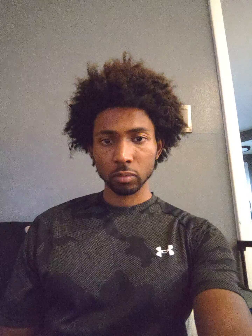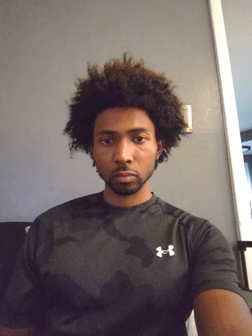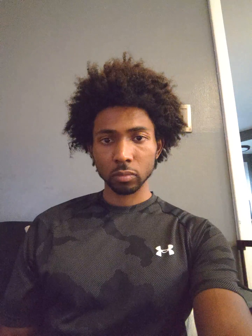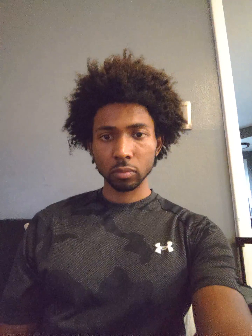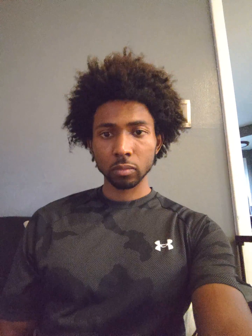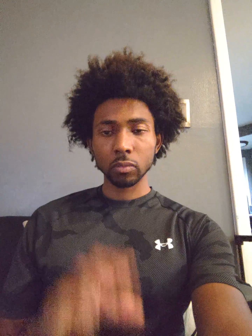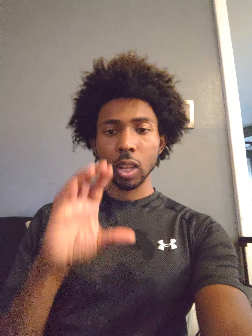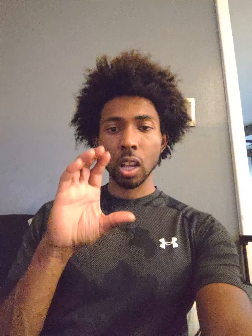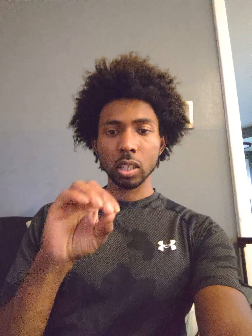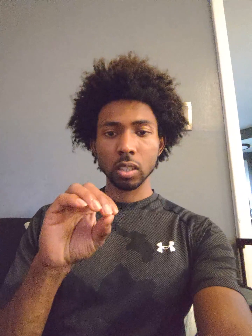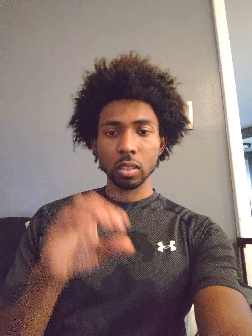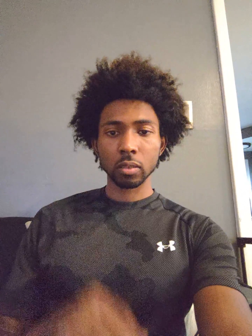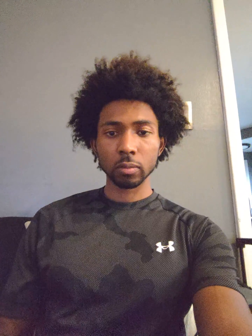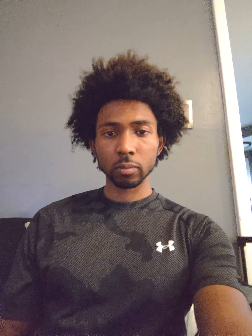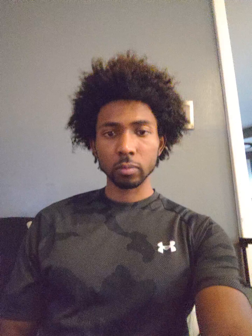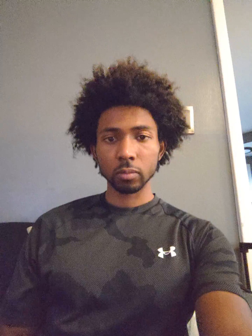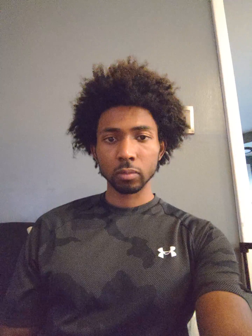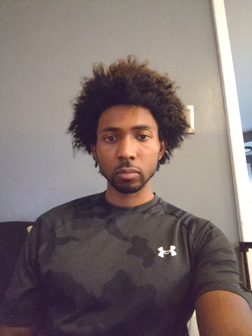bite